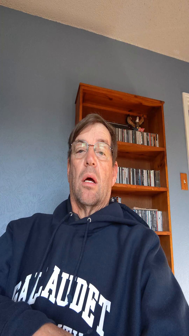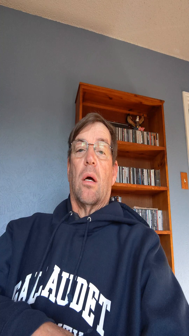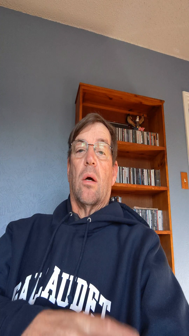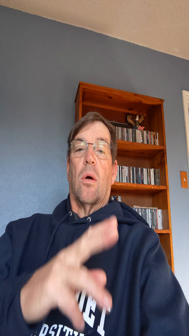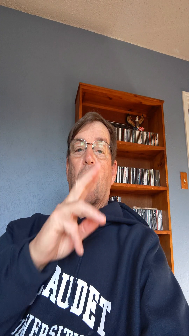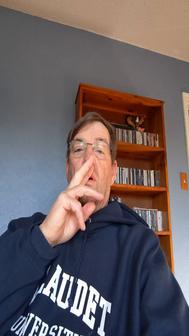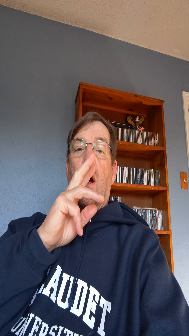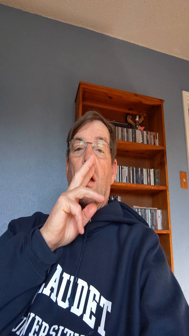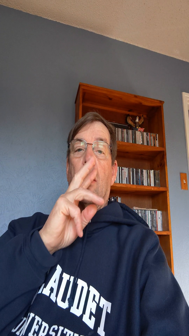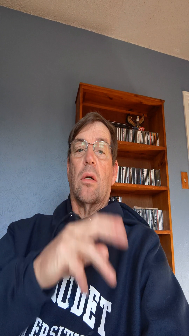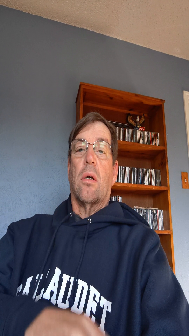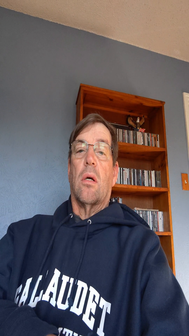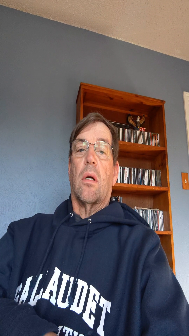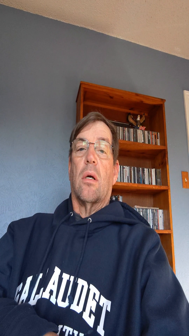water